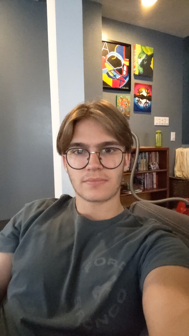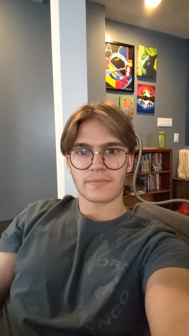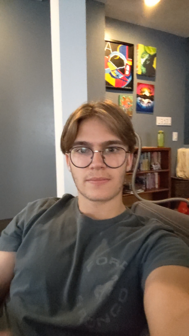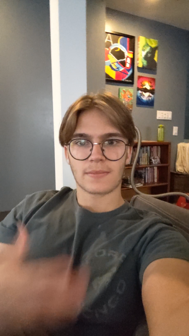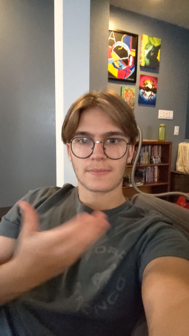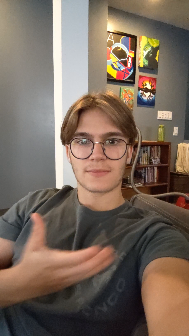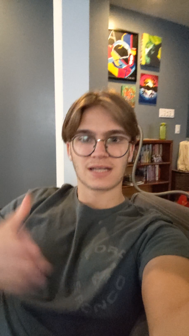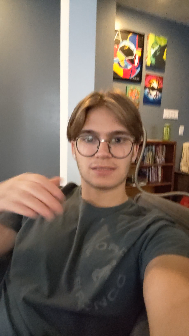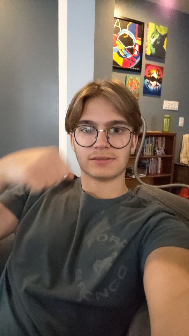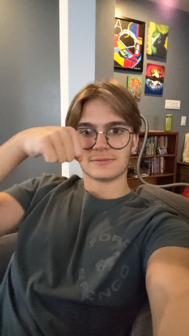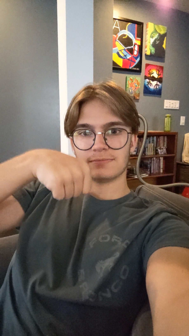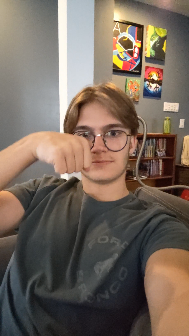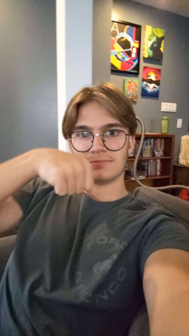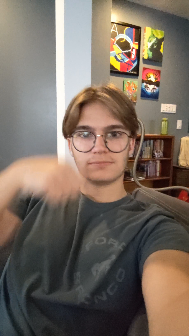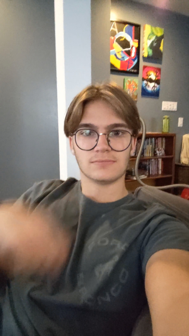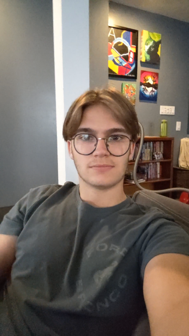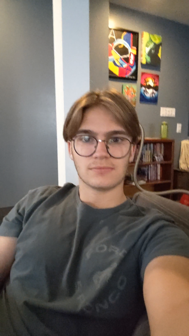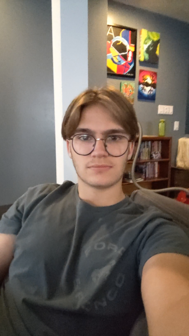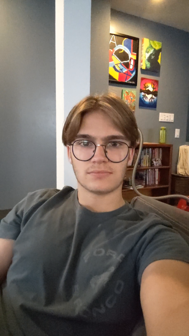basket